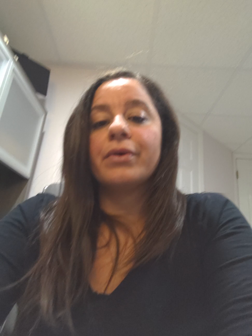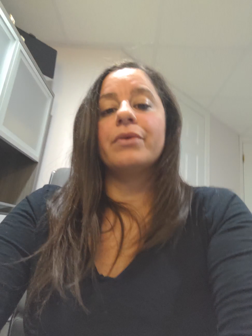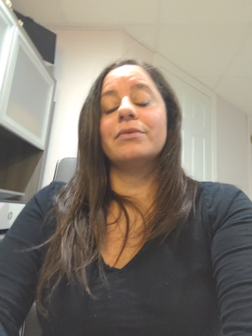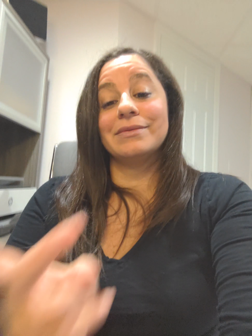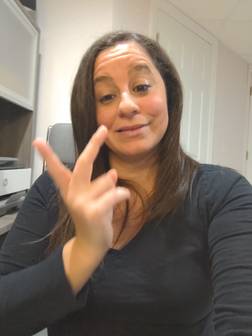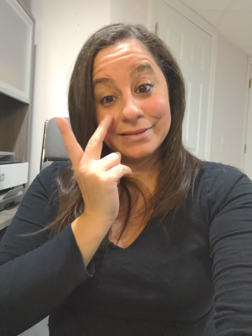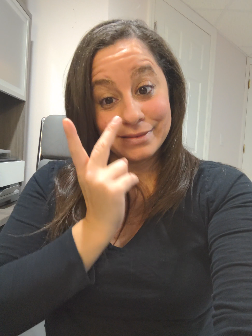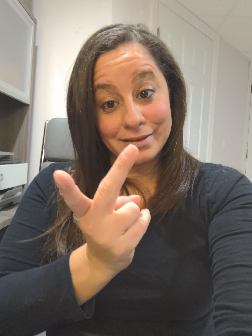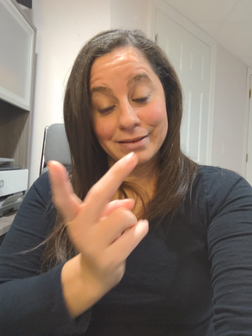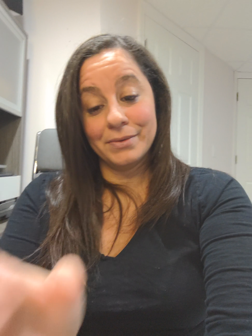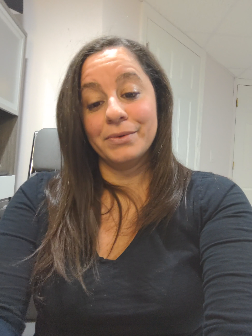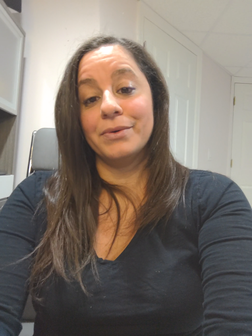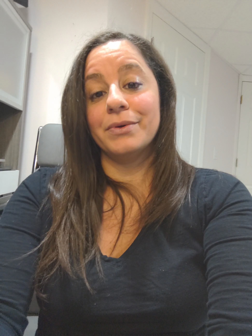see